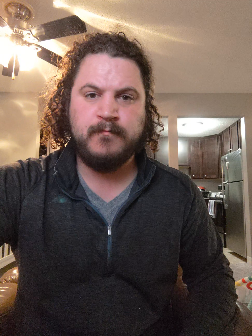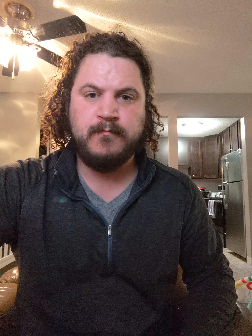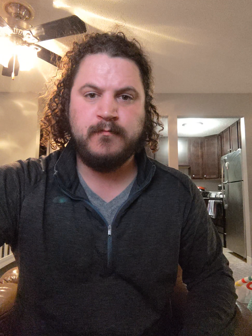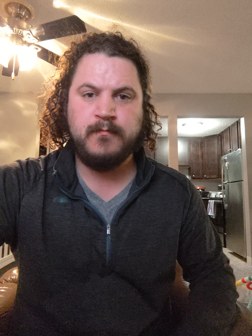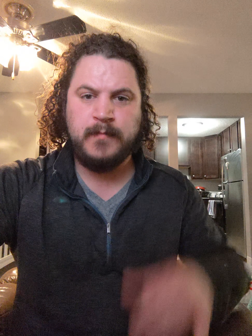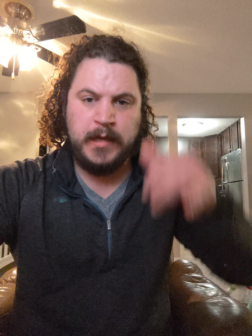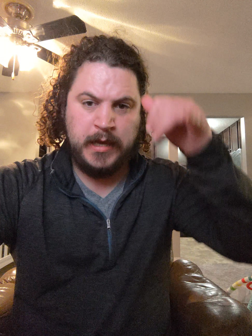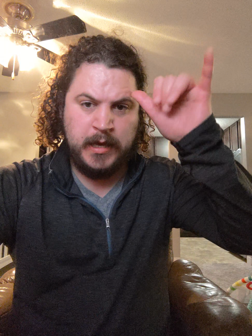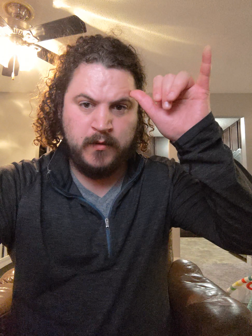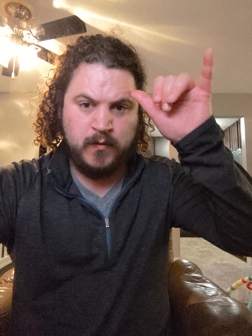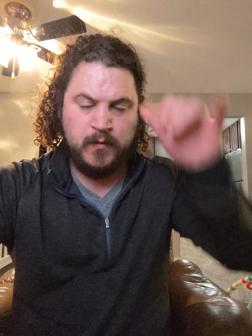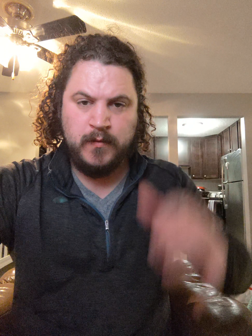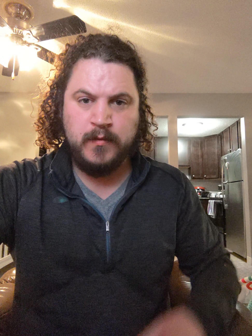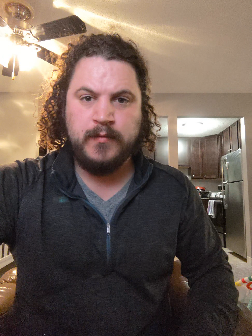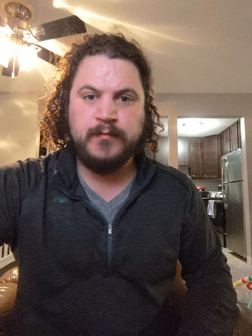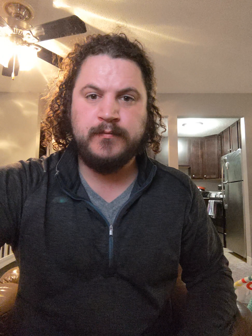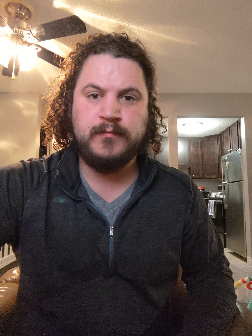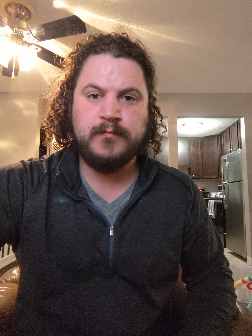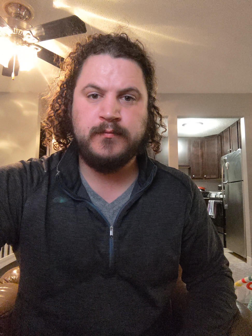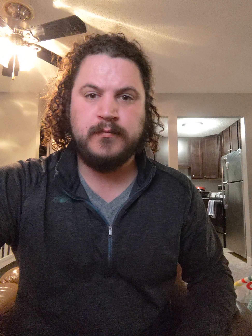cow